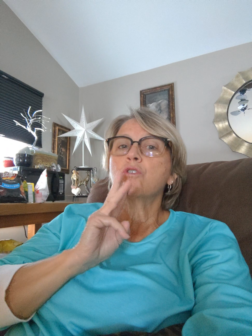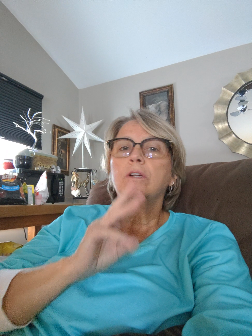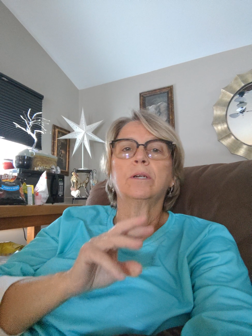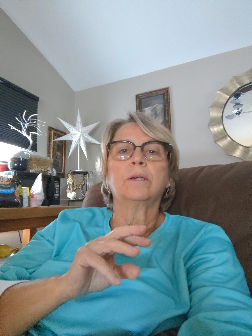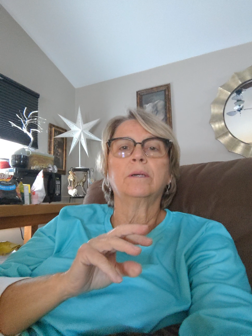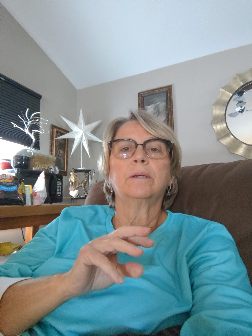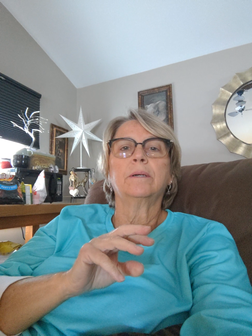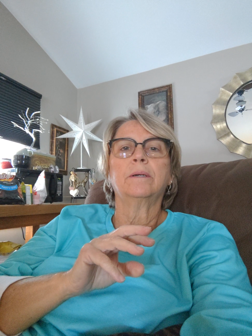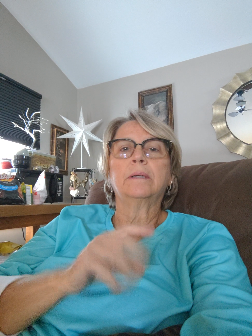water